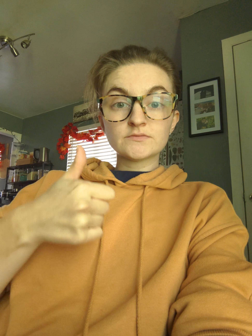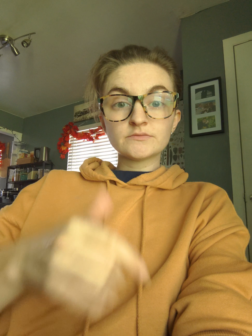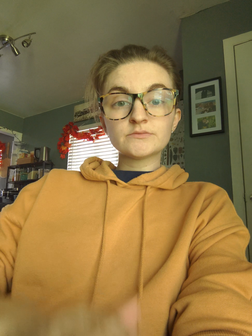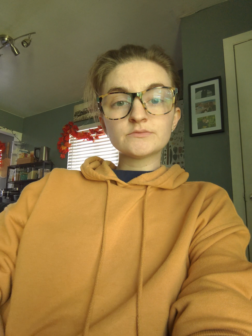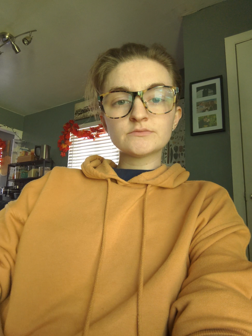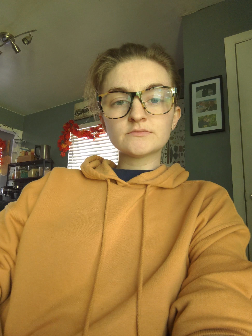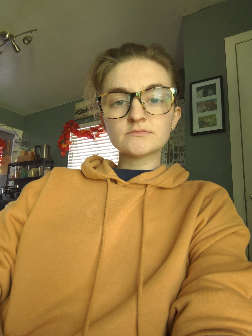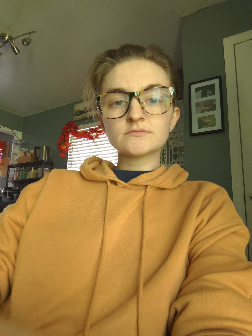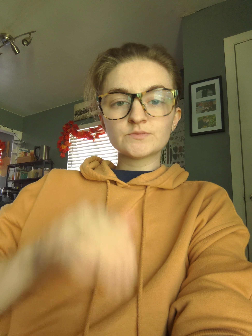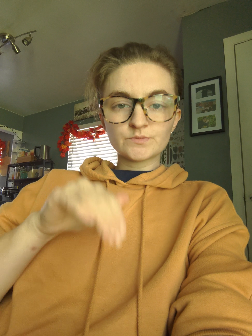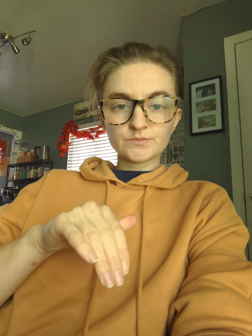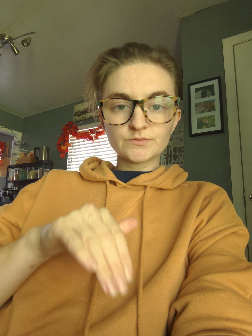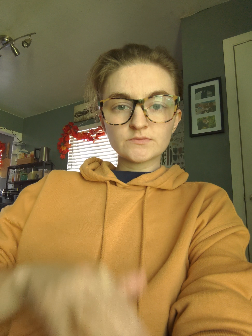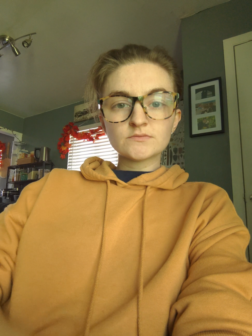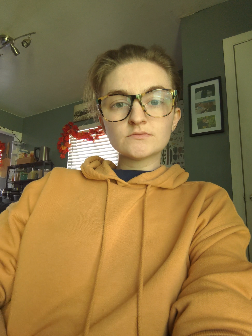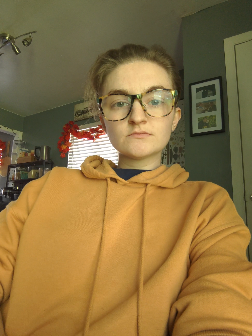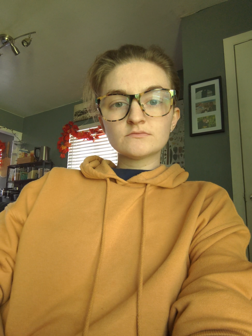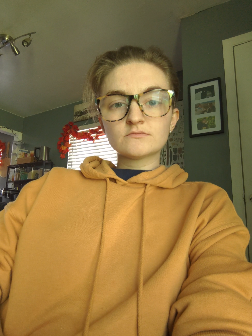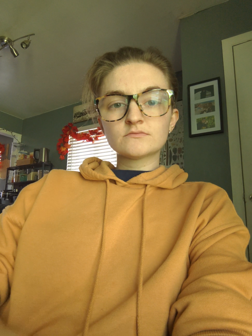doctor